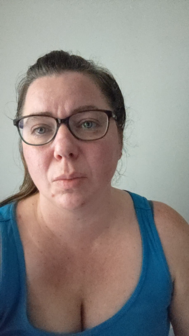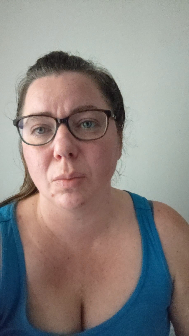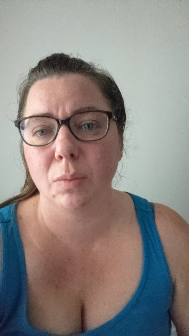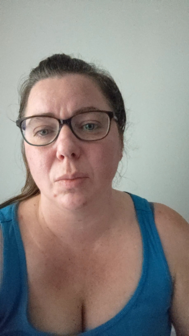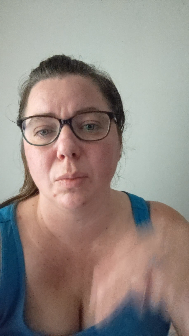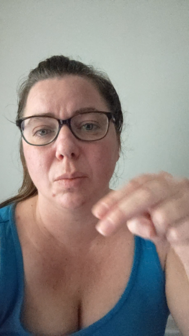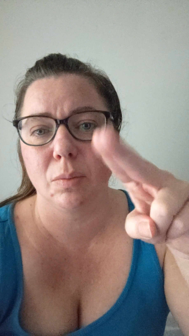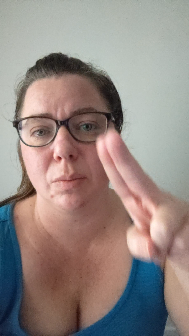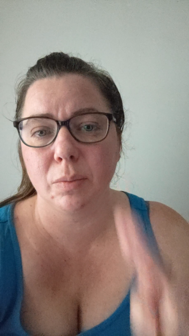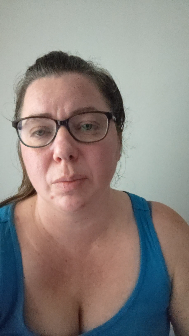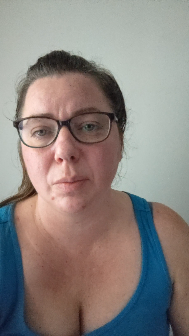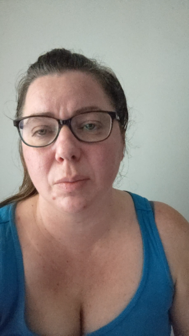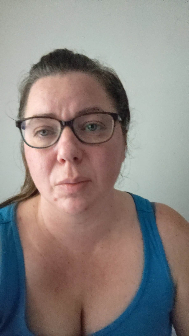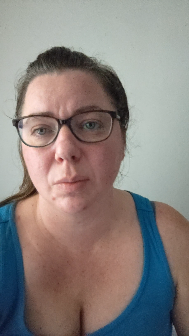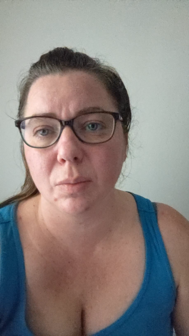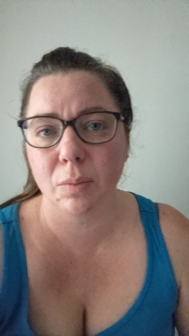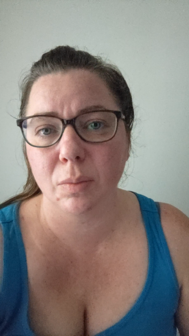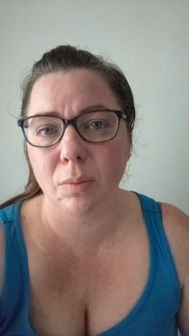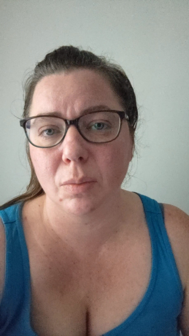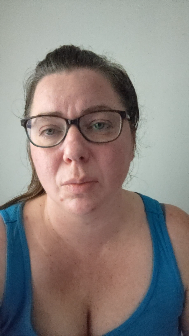lick